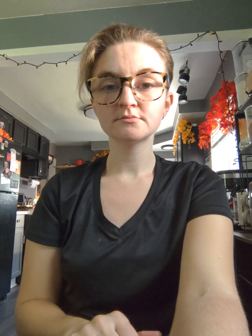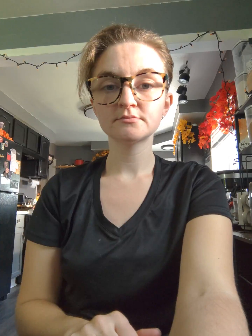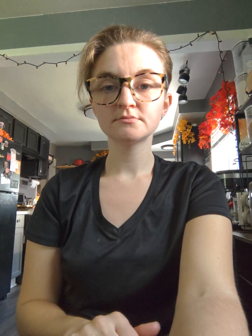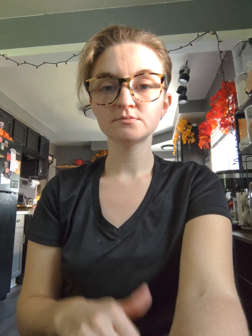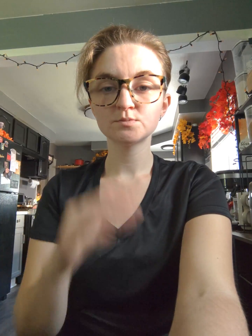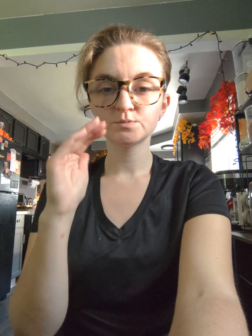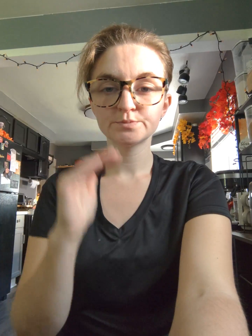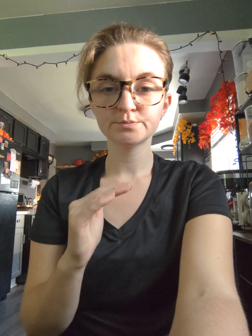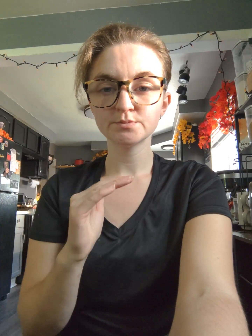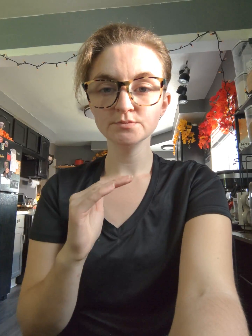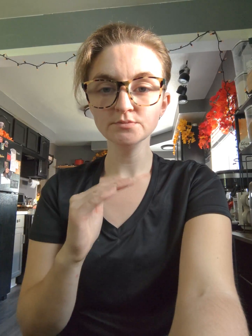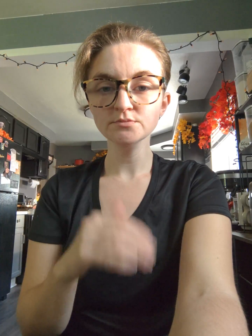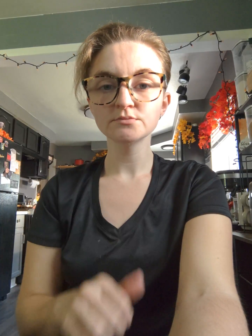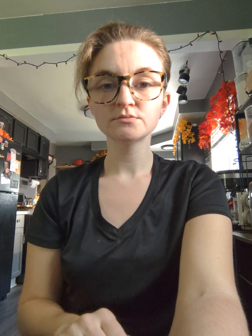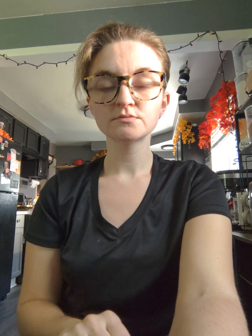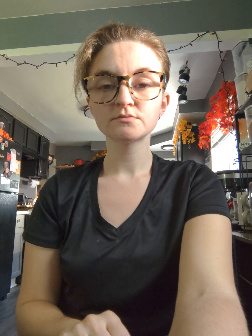little